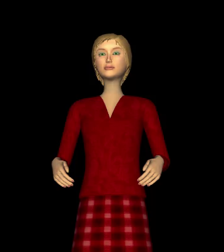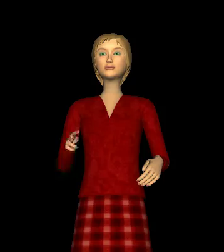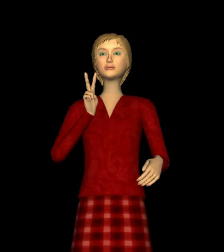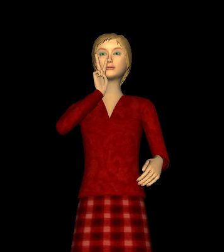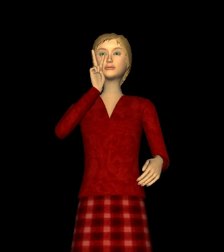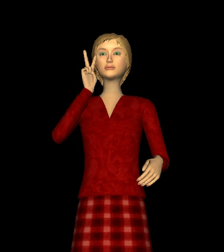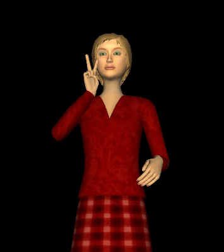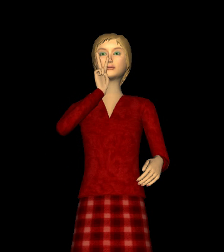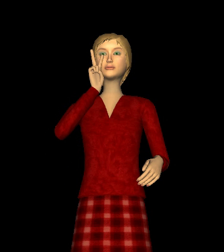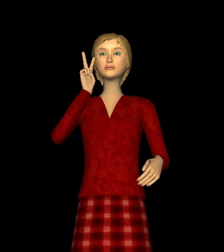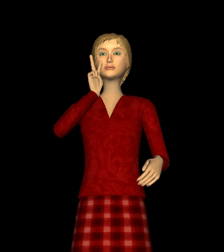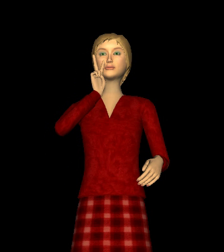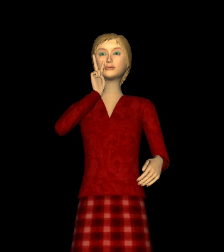مضحك